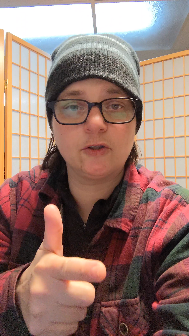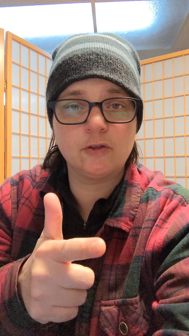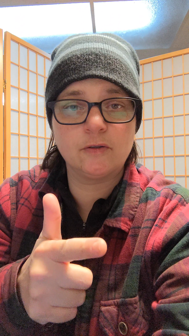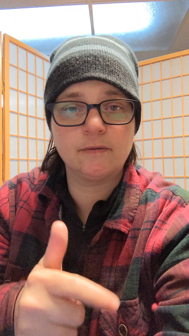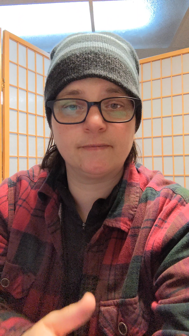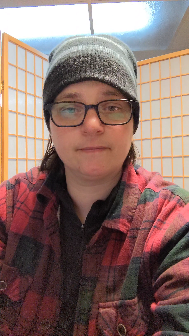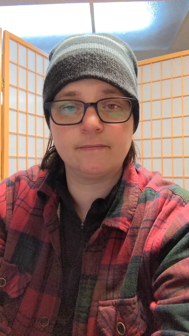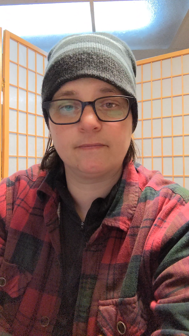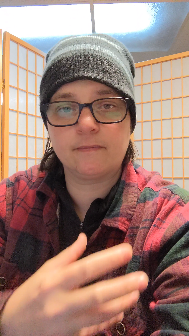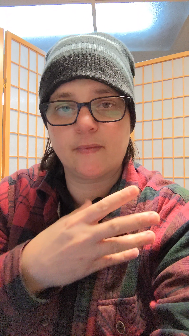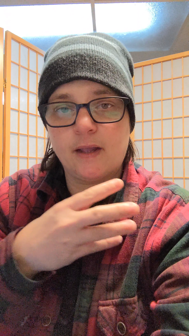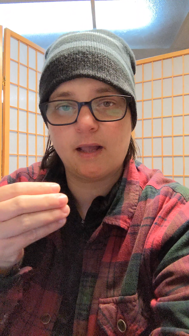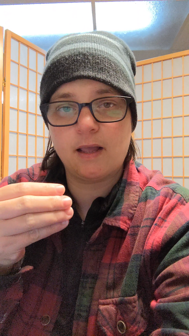and